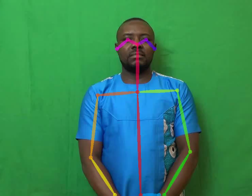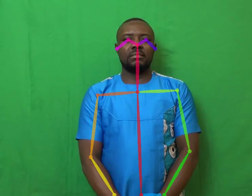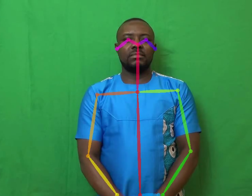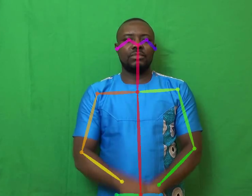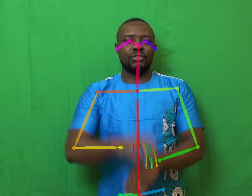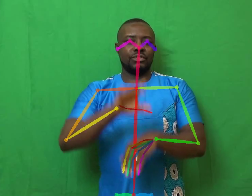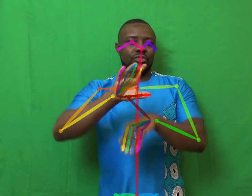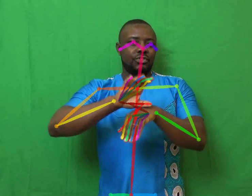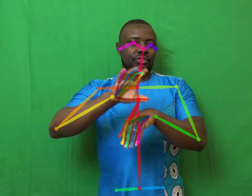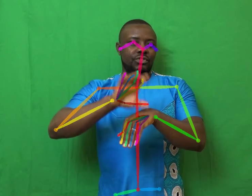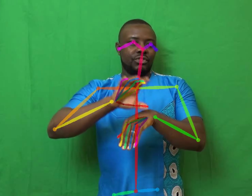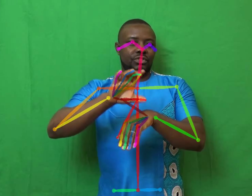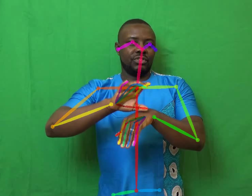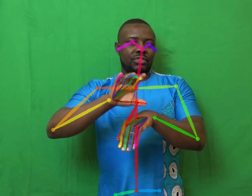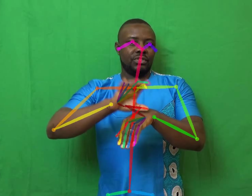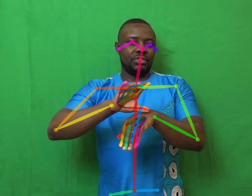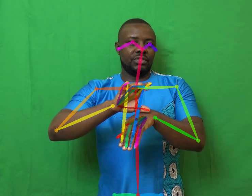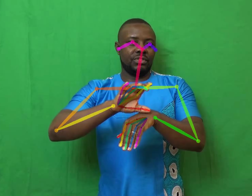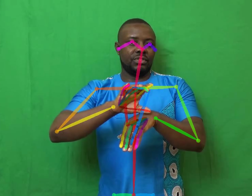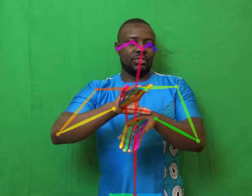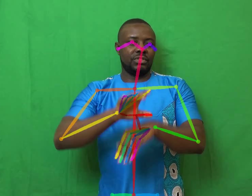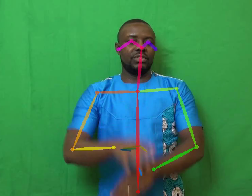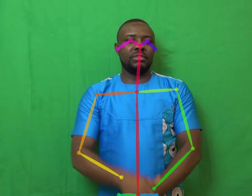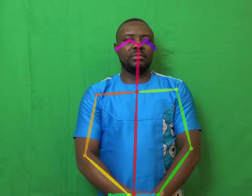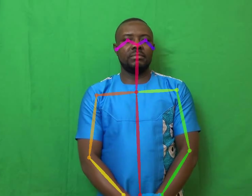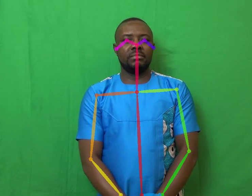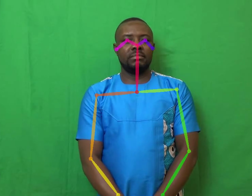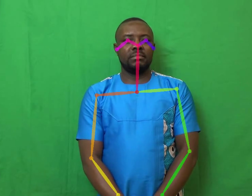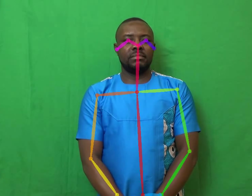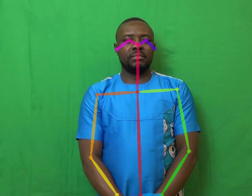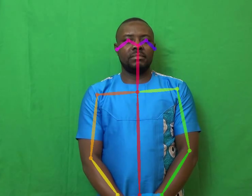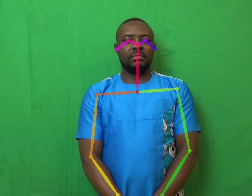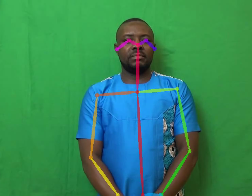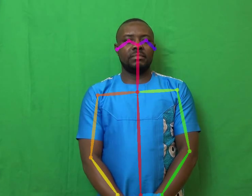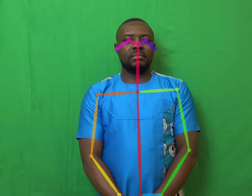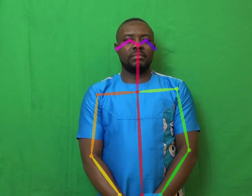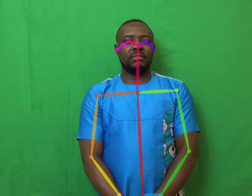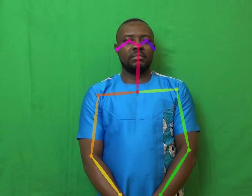church